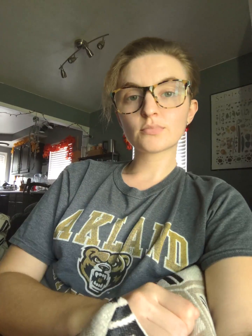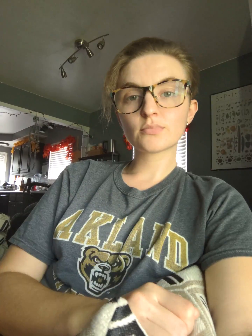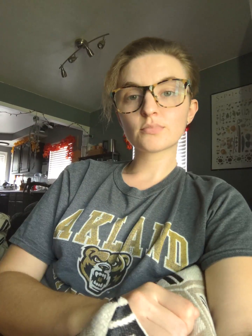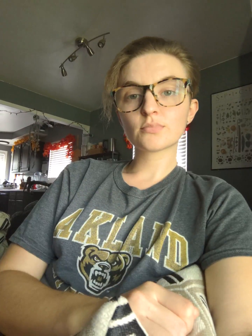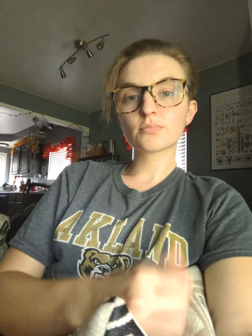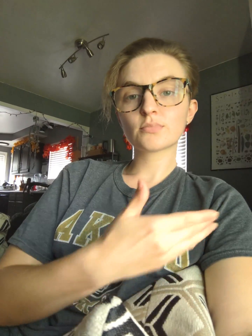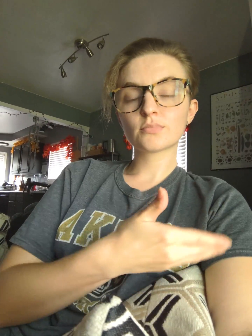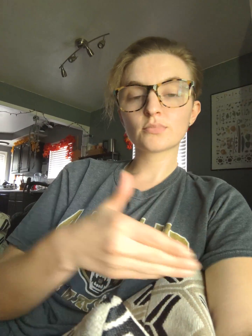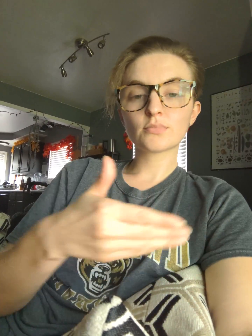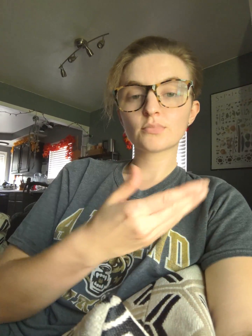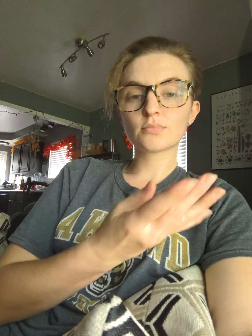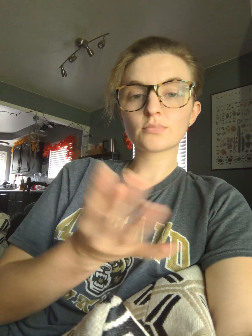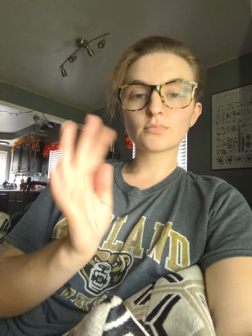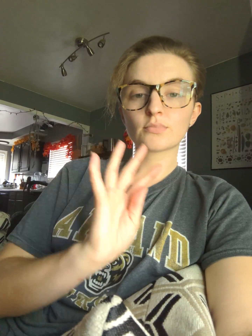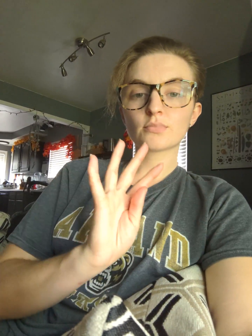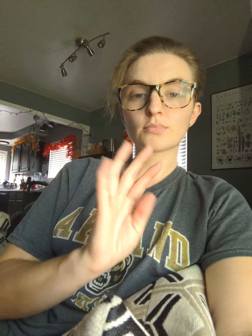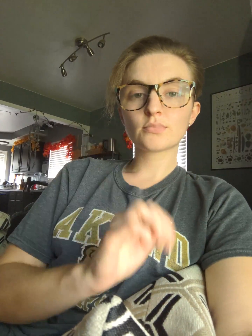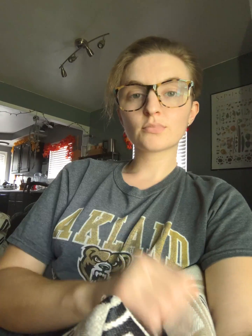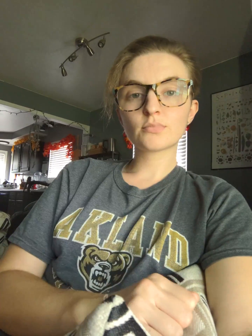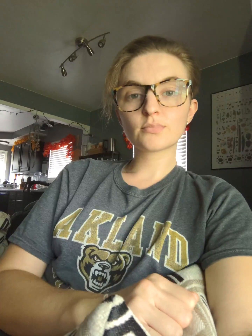crib